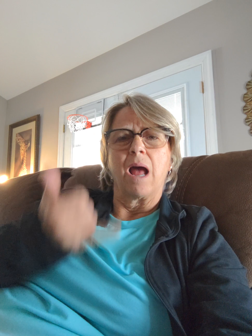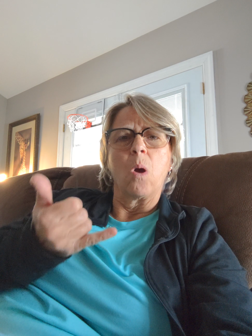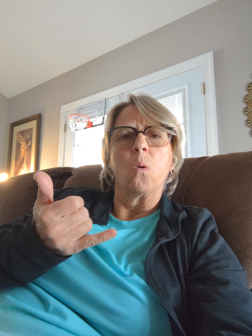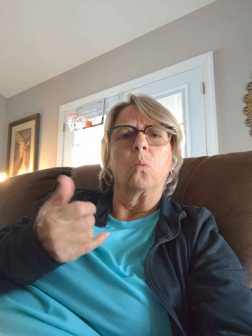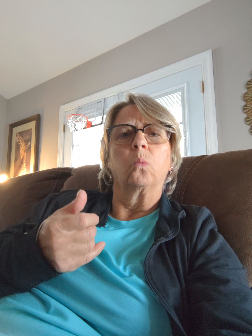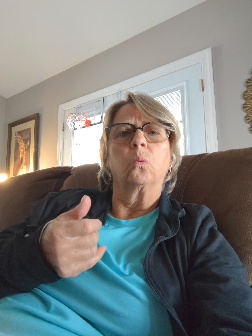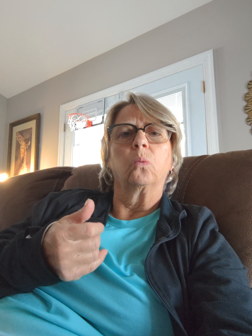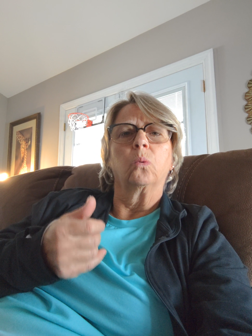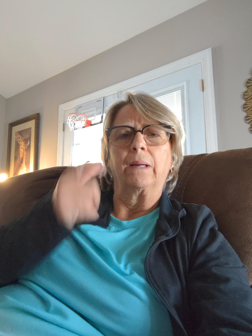now